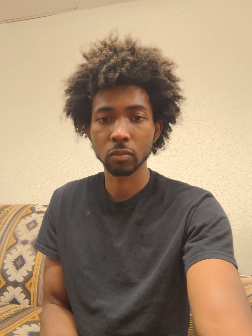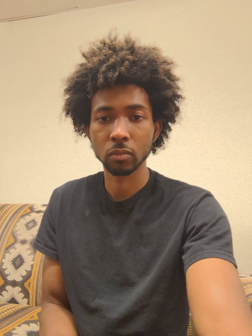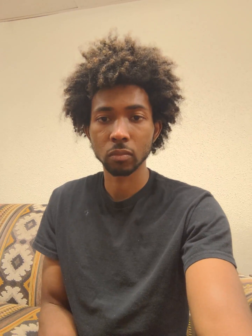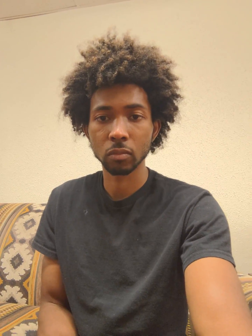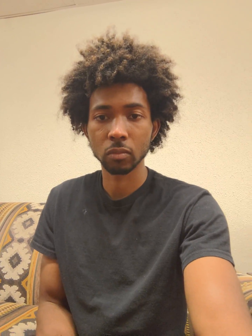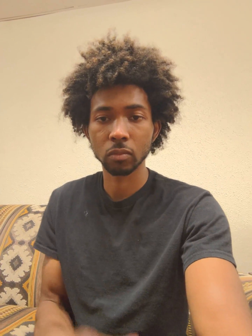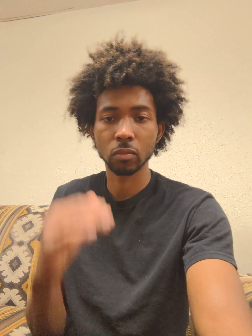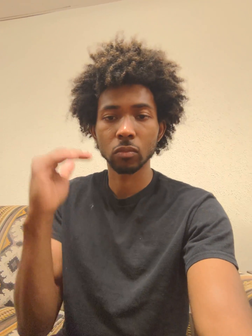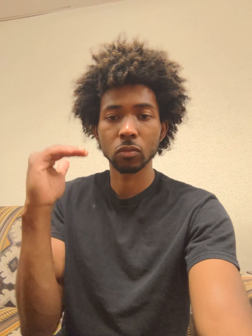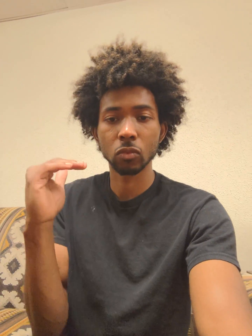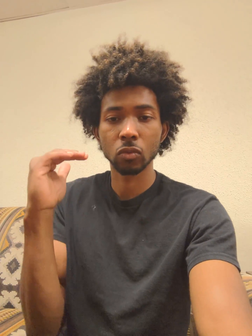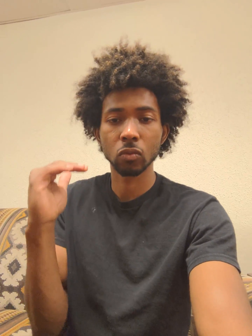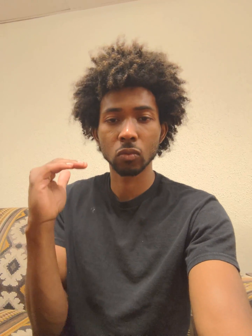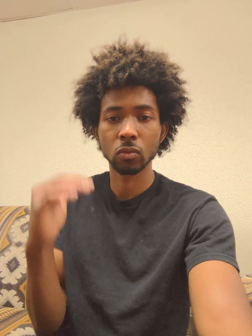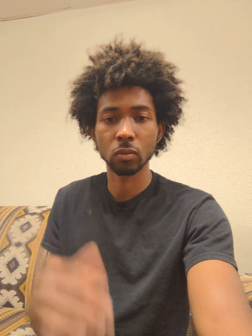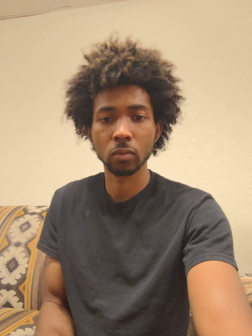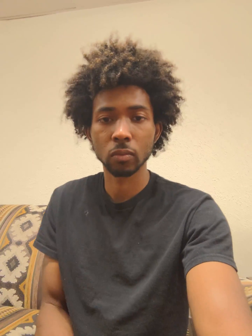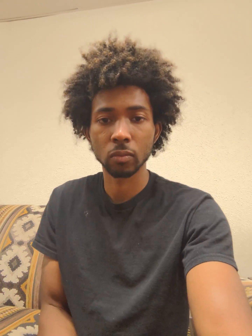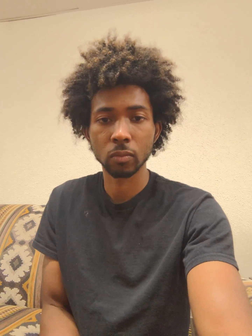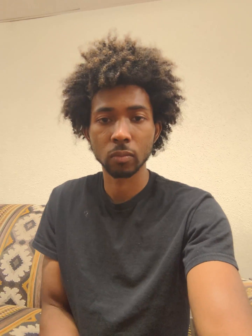short